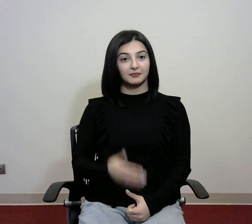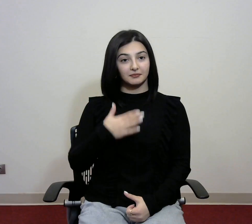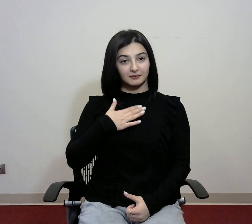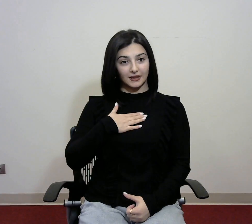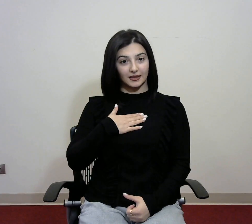mən